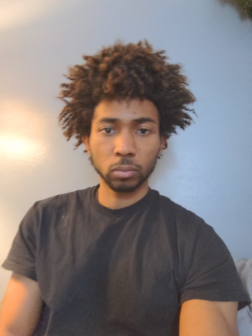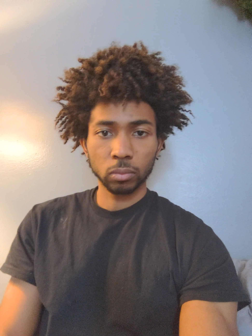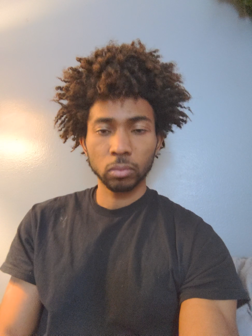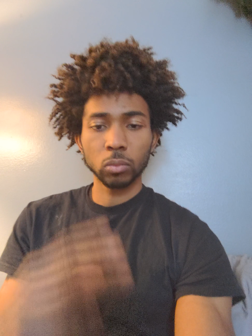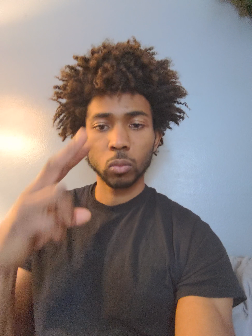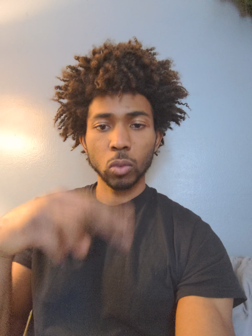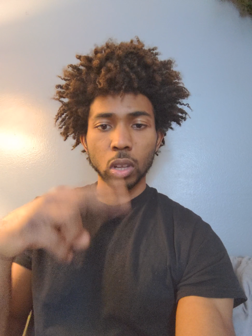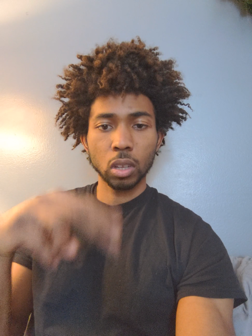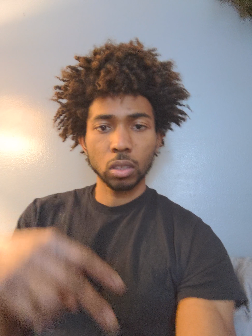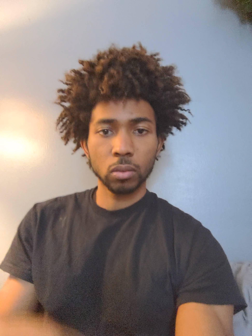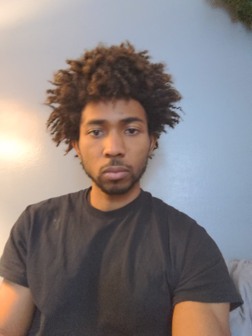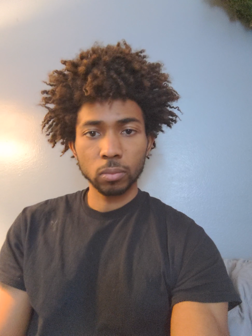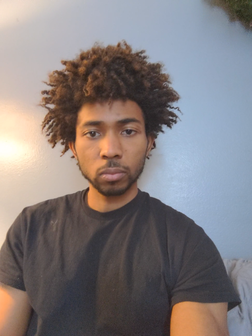read